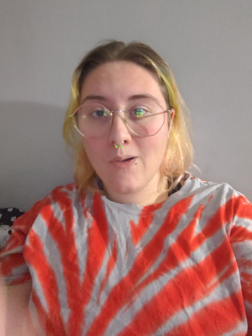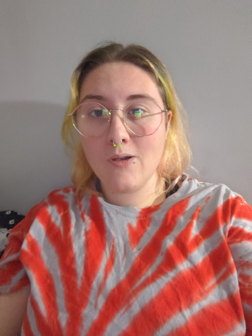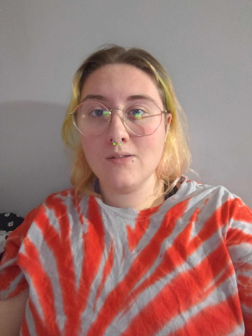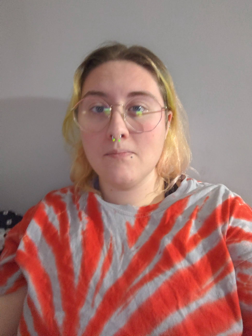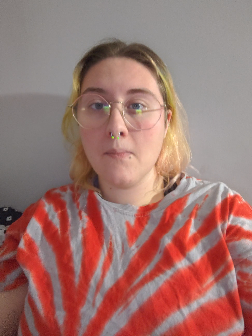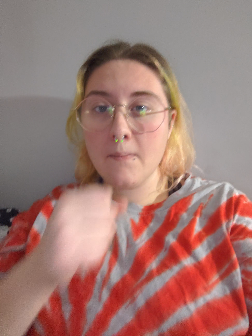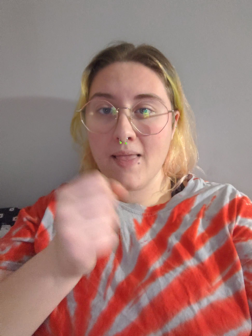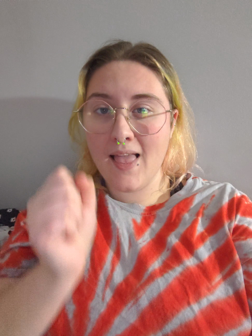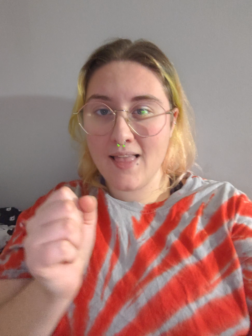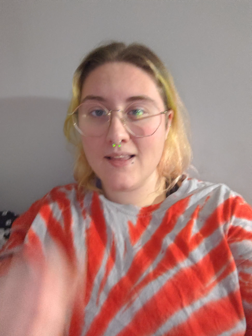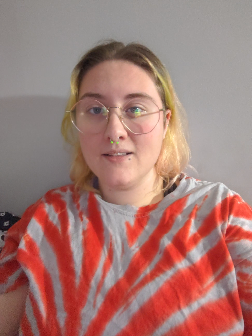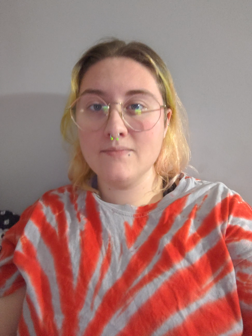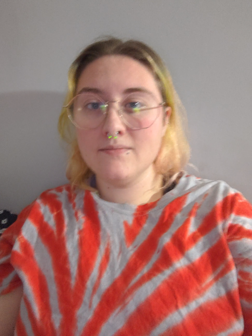make